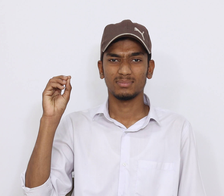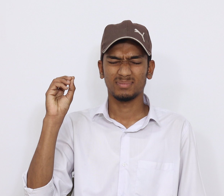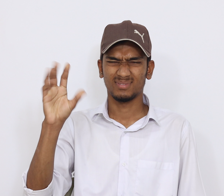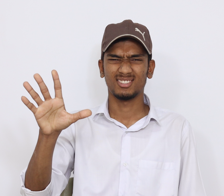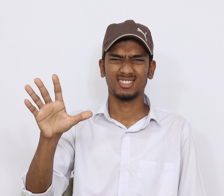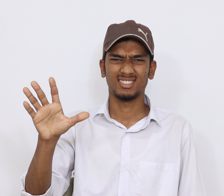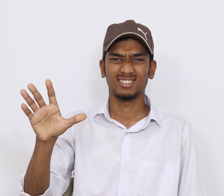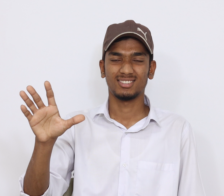bad